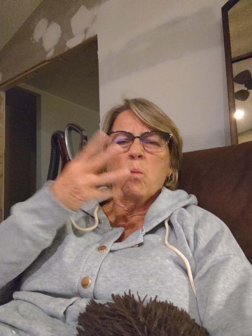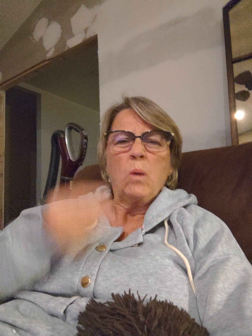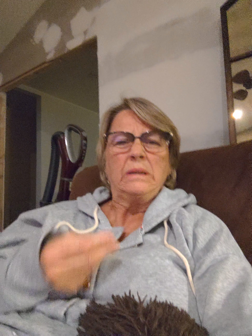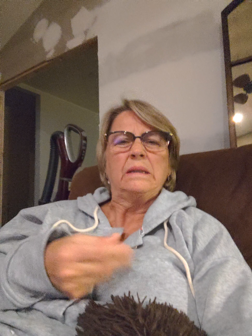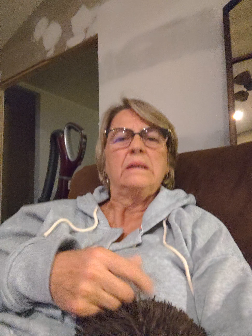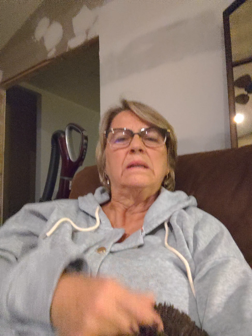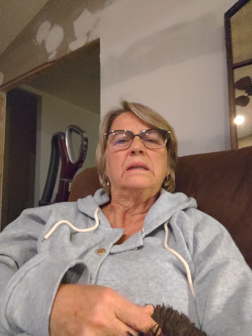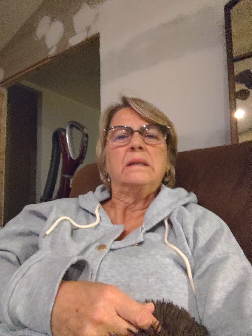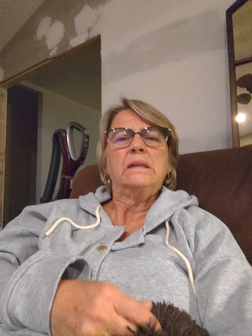wet